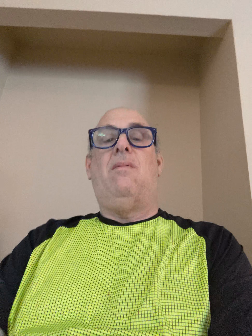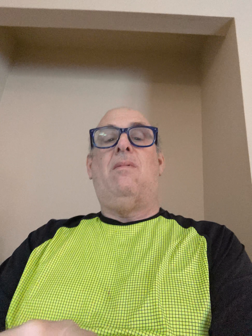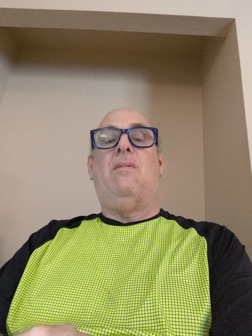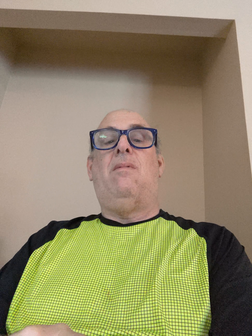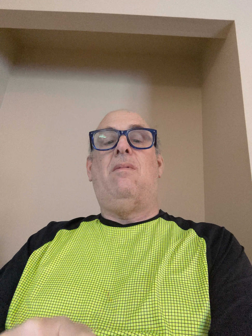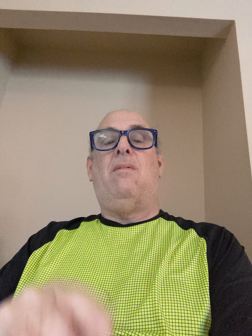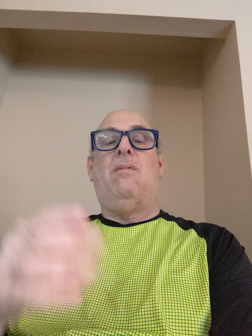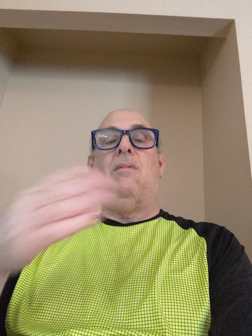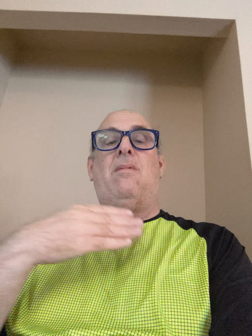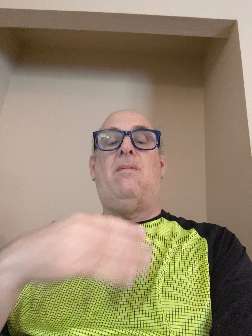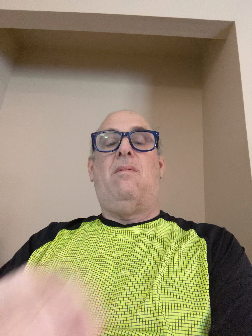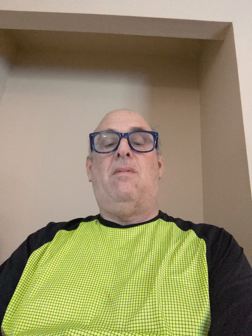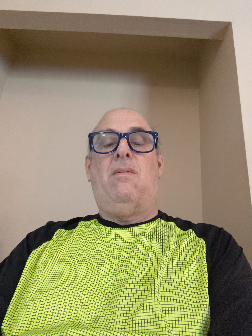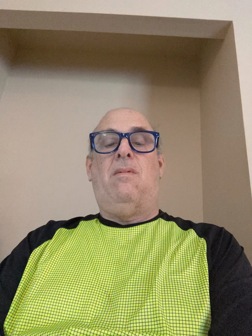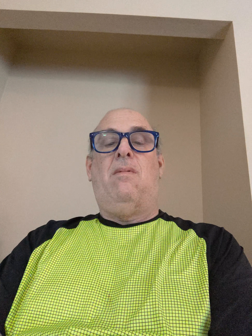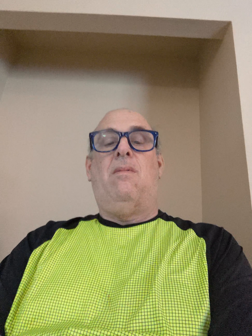before